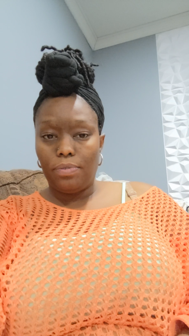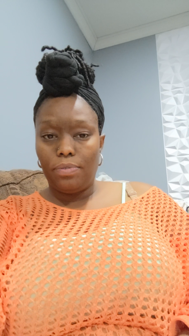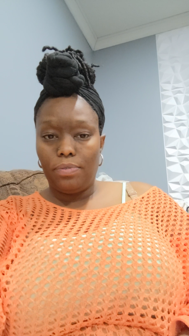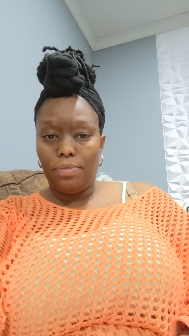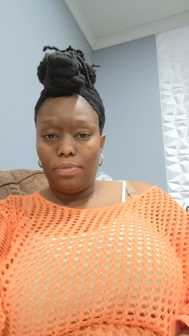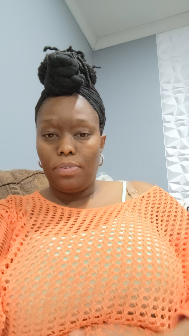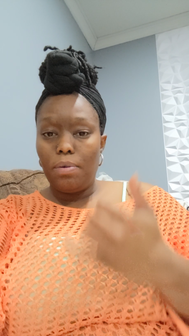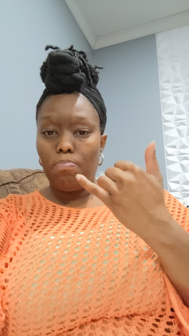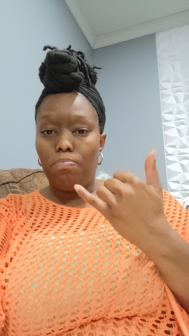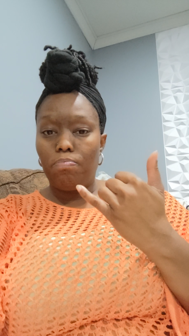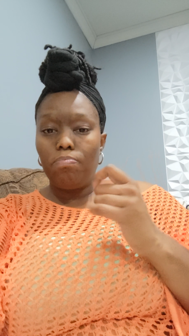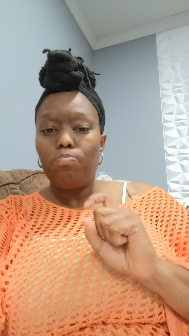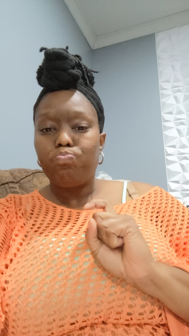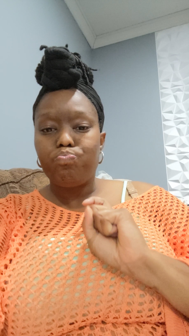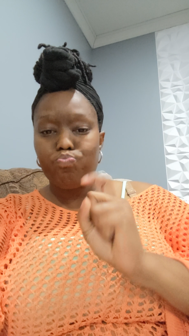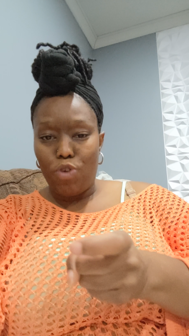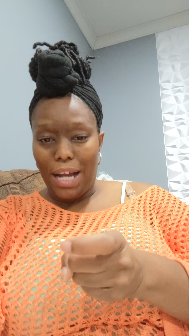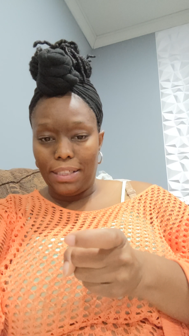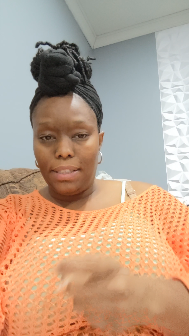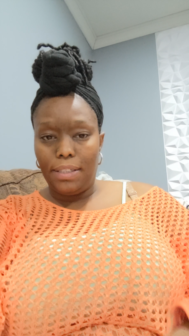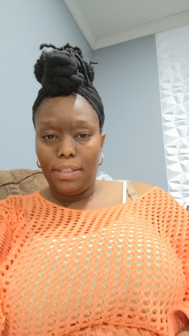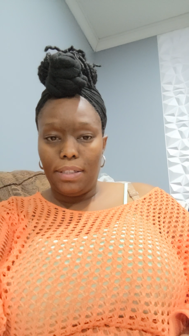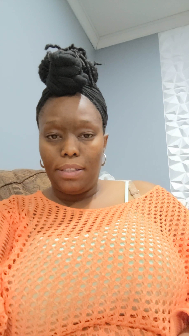present